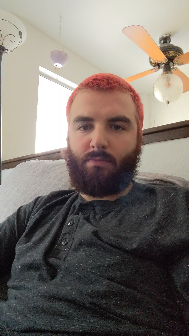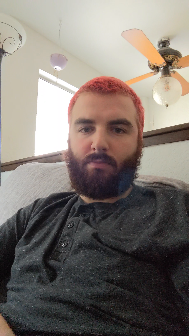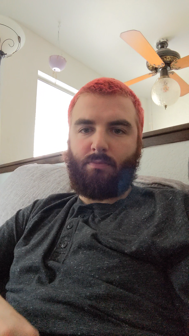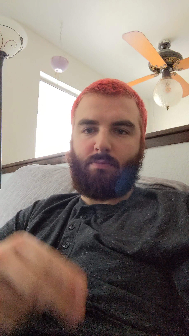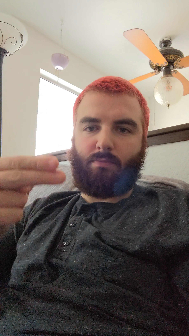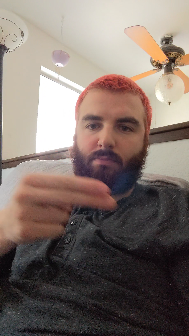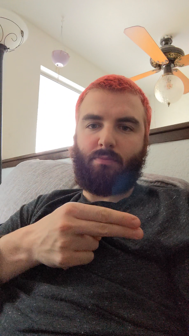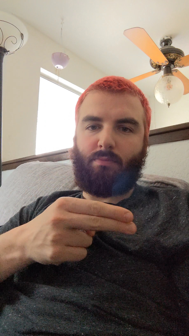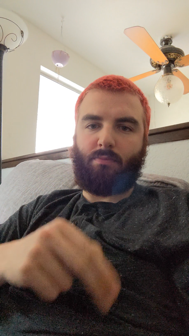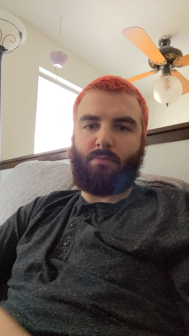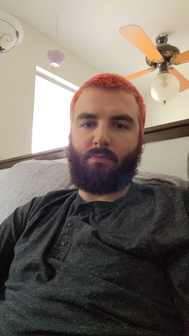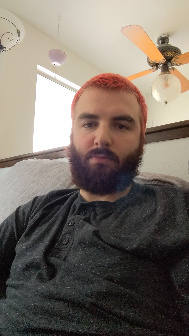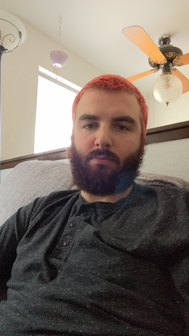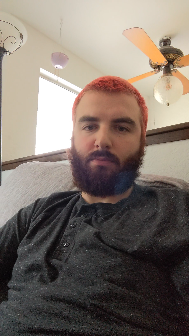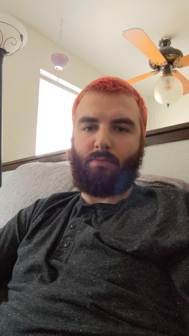belt